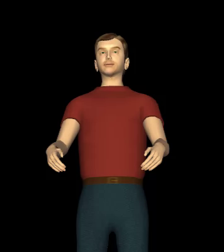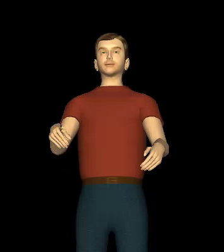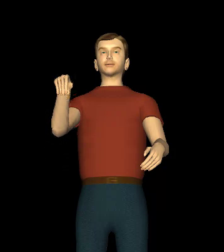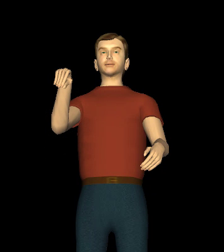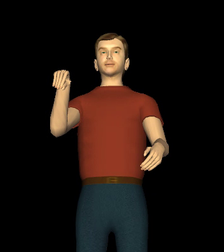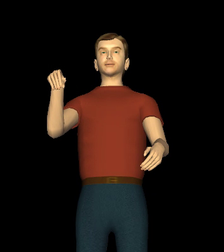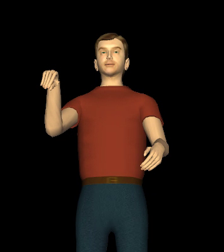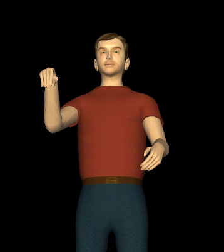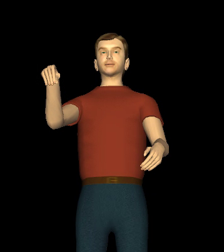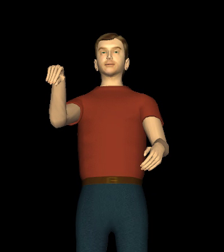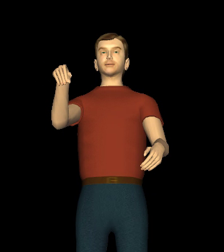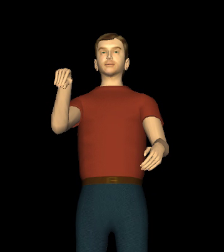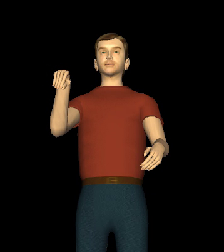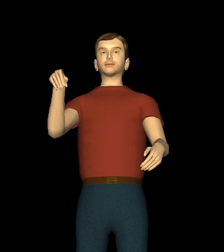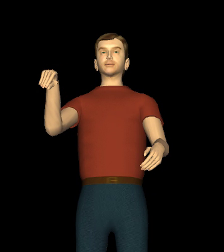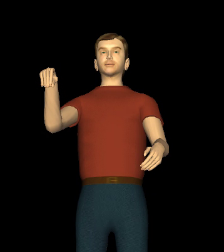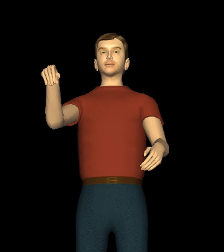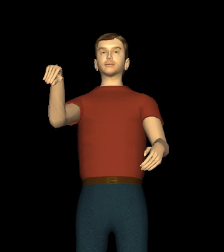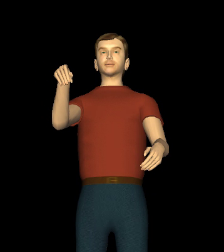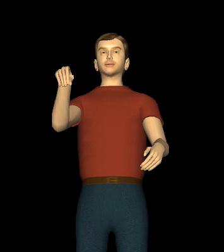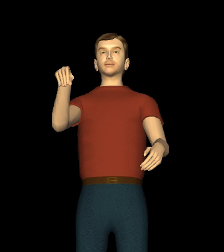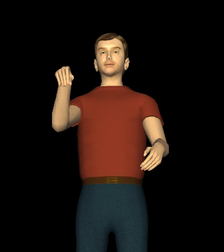طحين